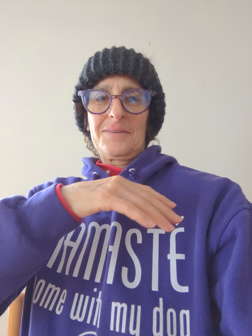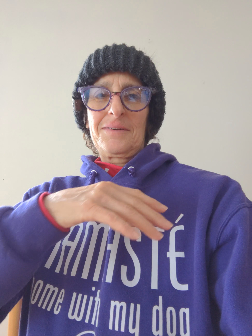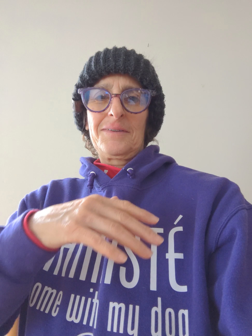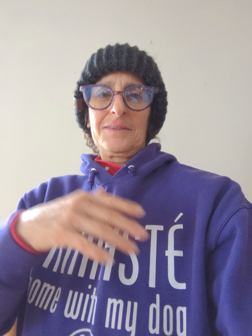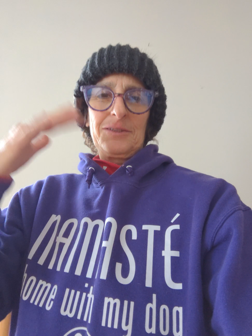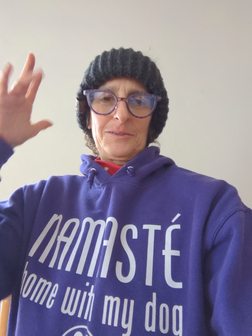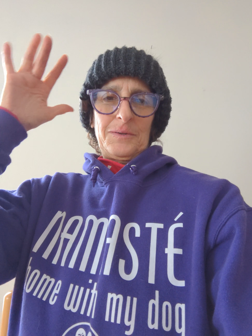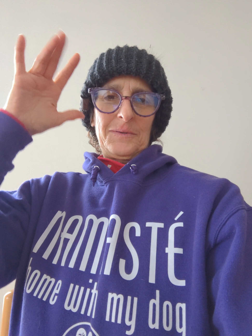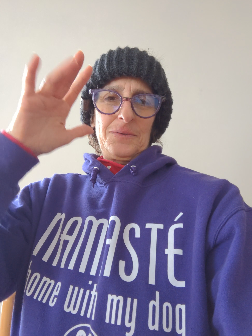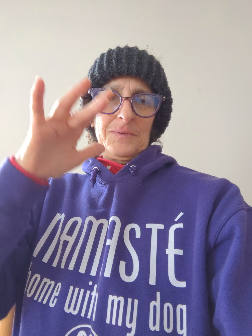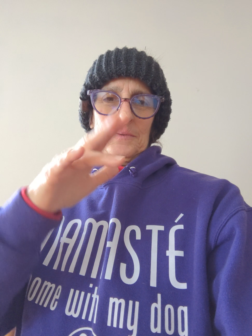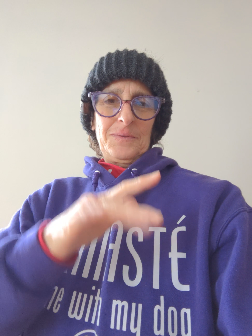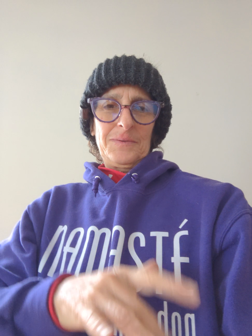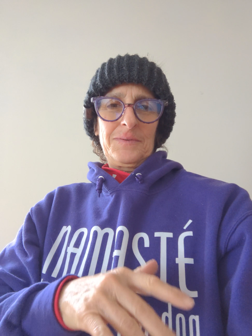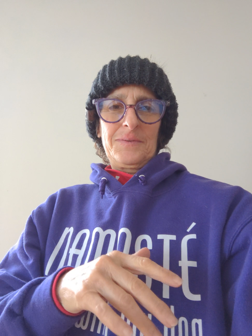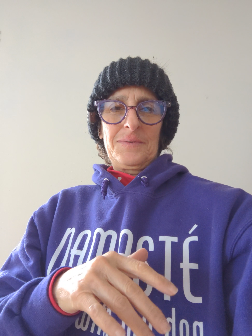snow